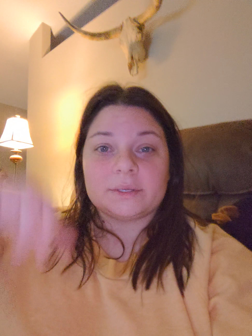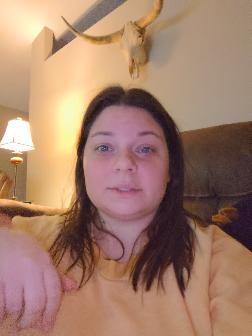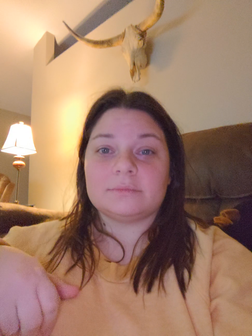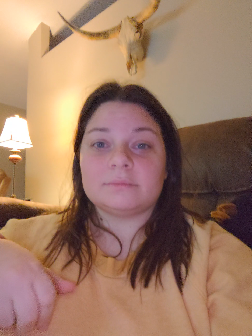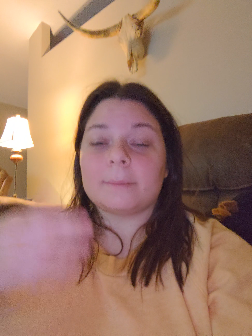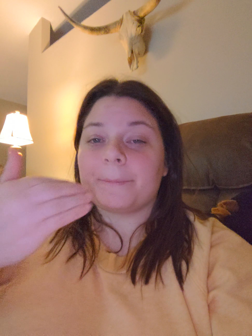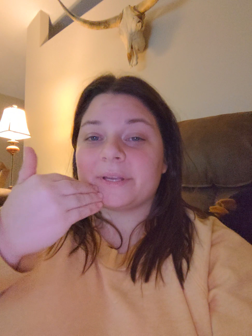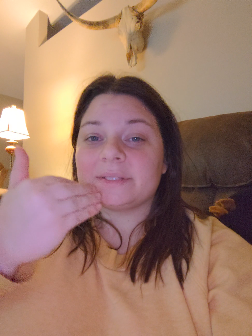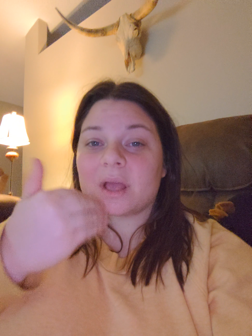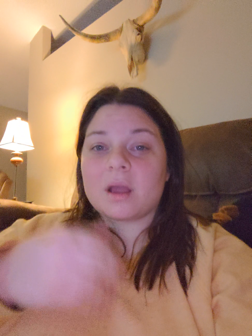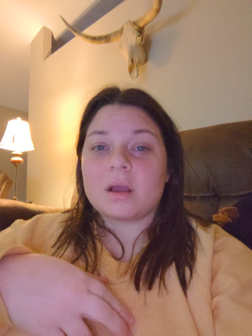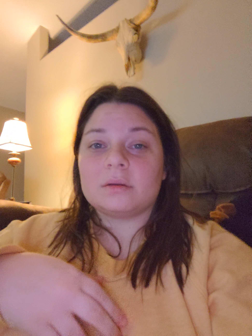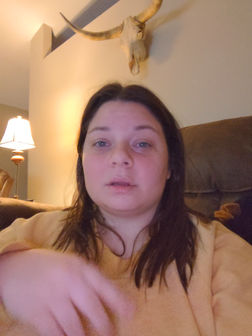pizza